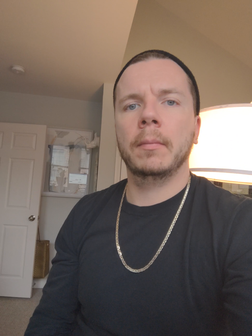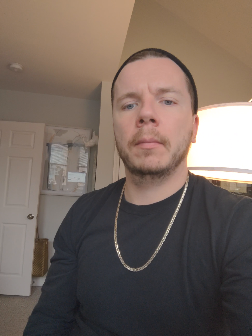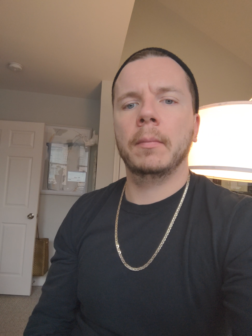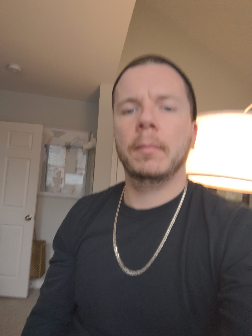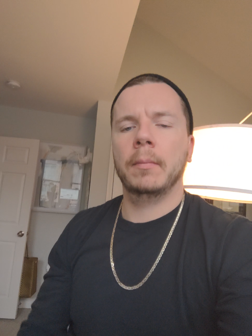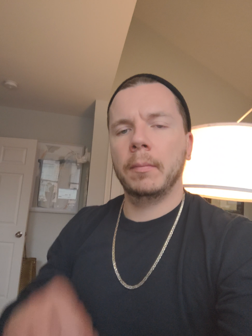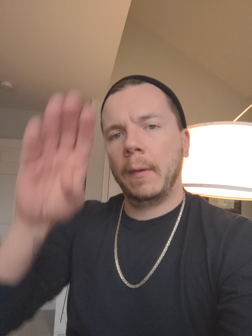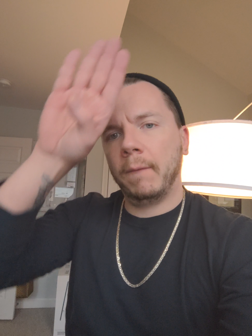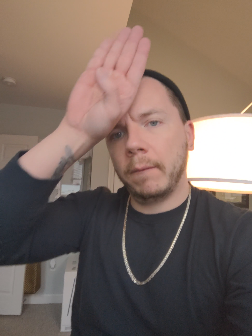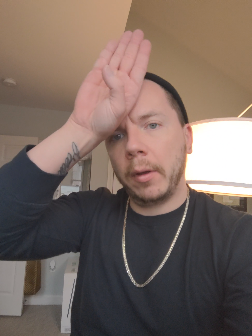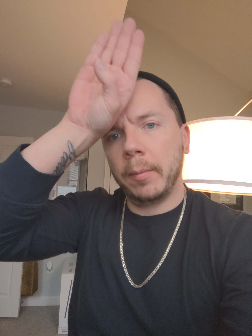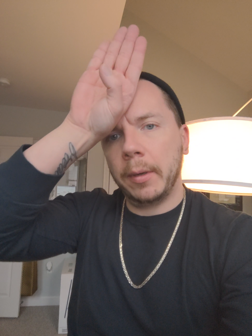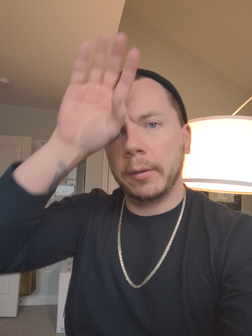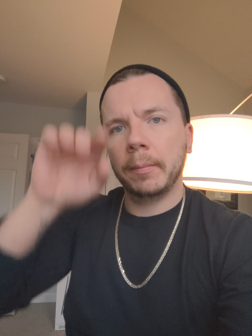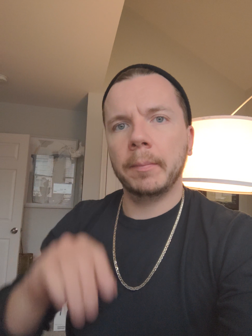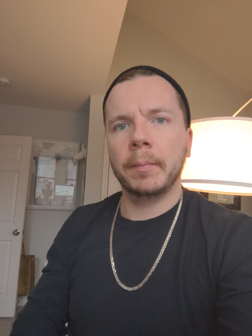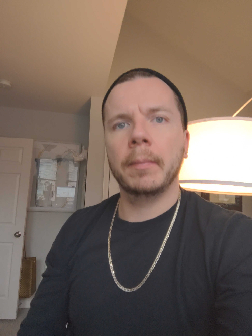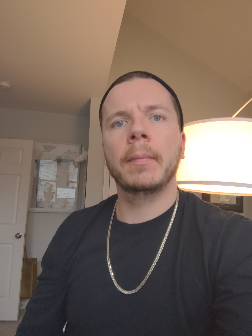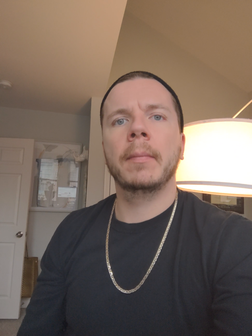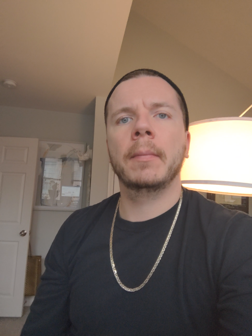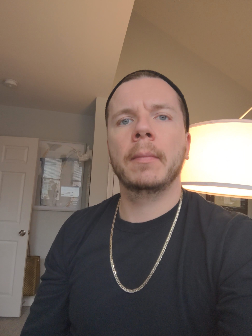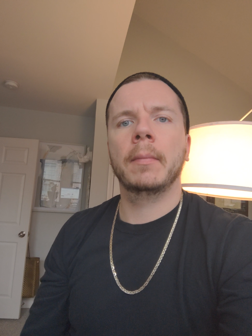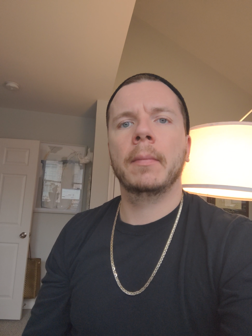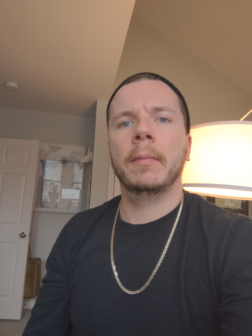fireman